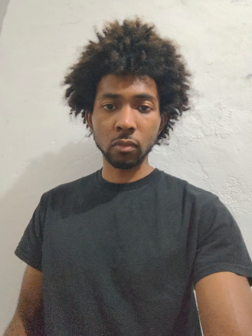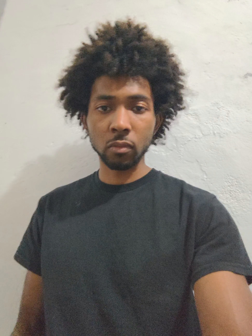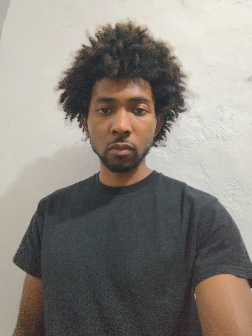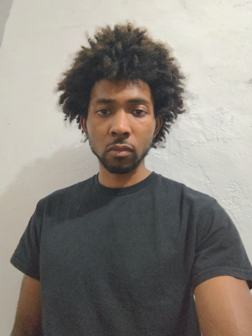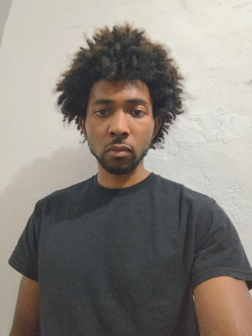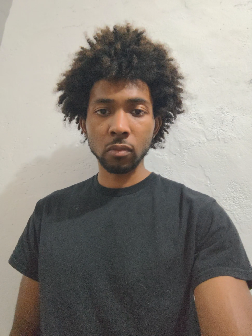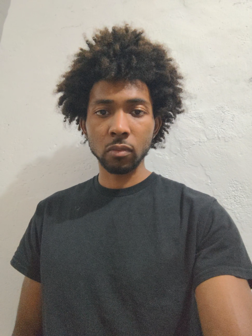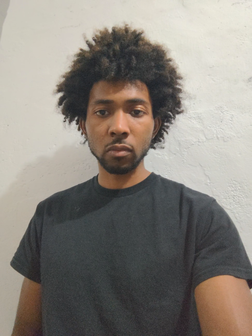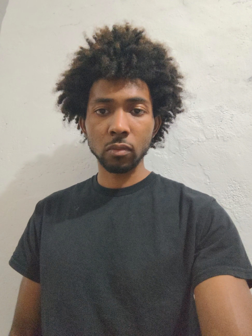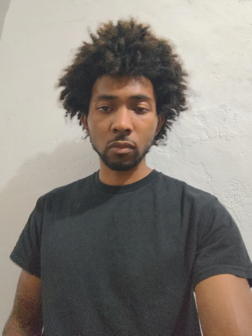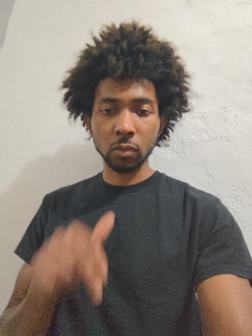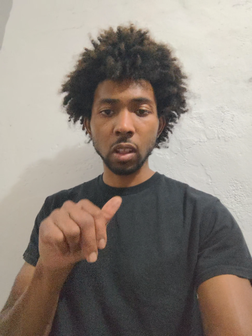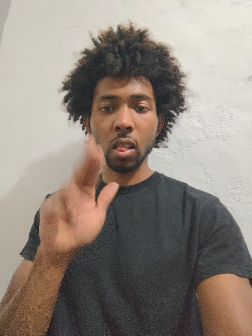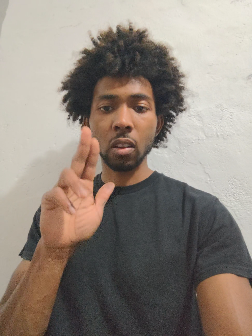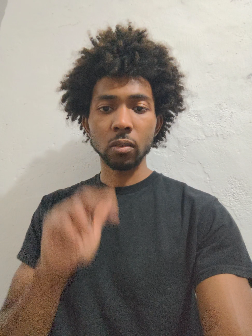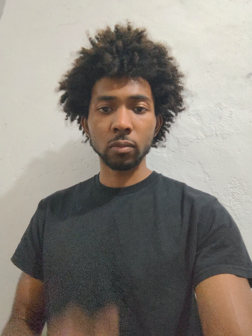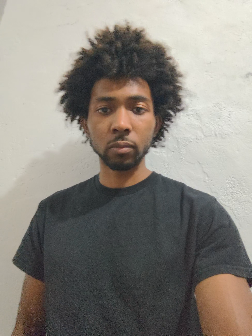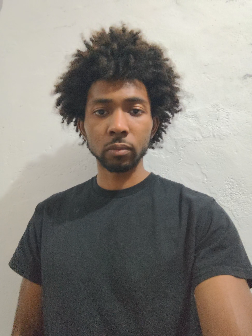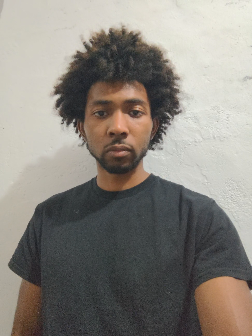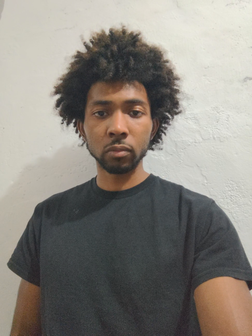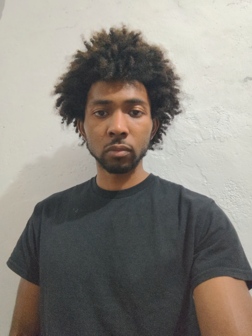lick